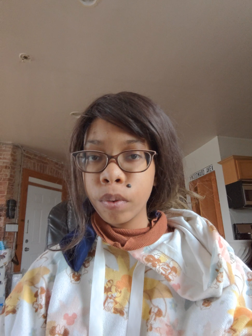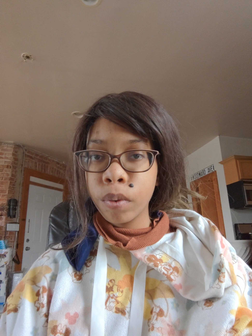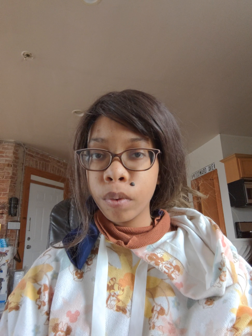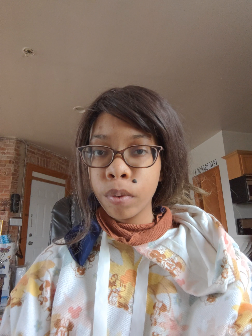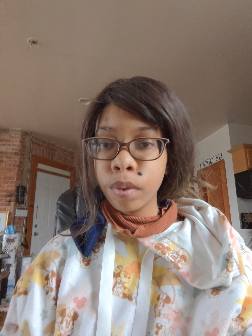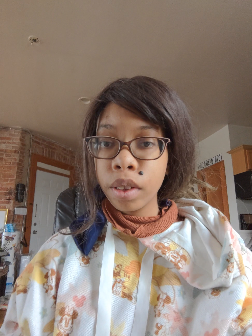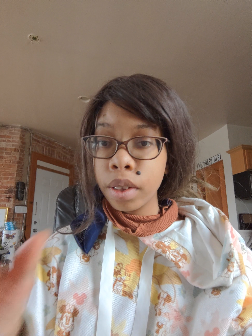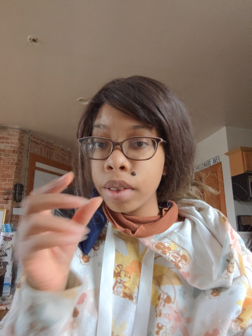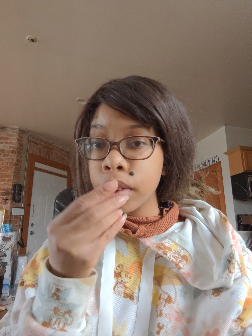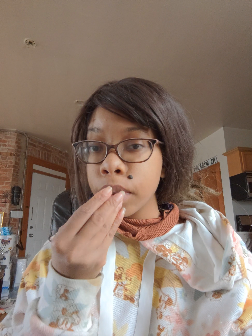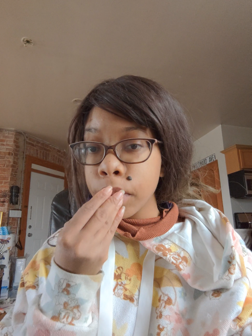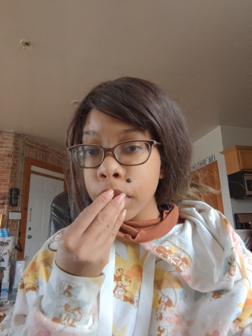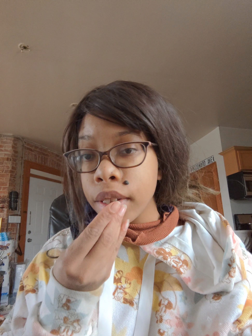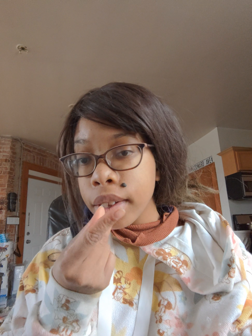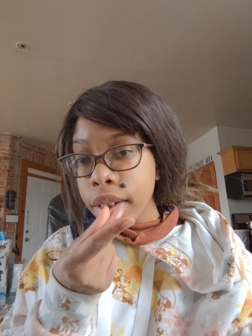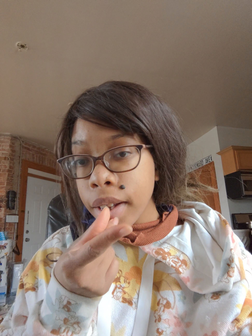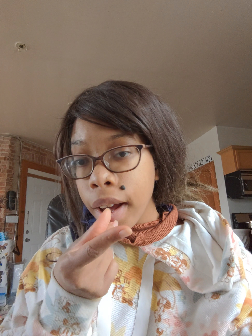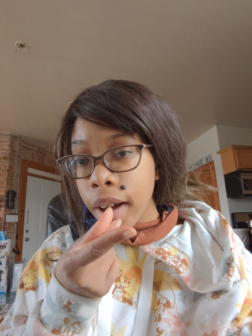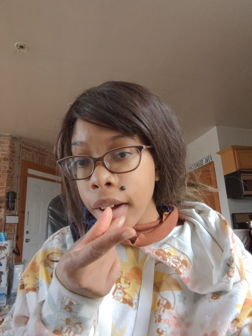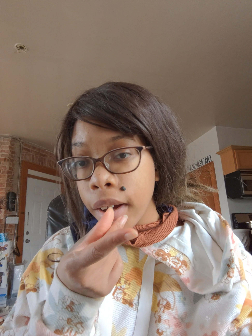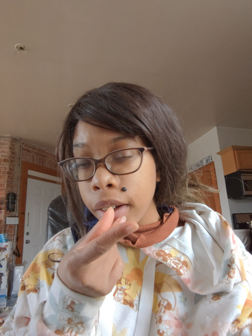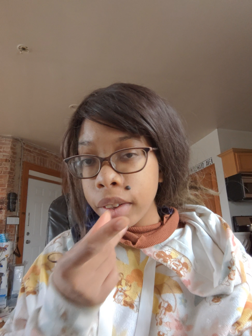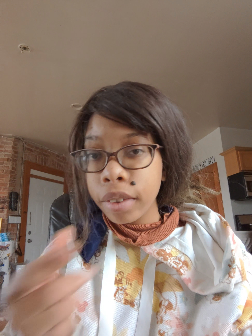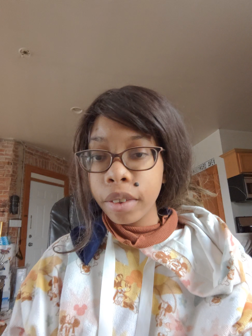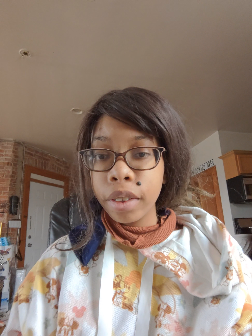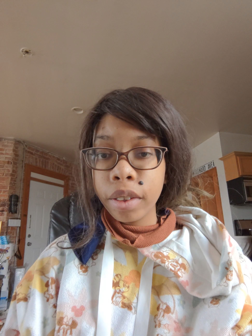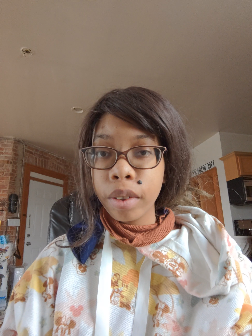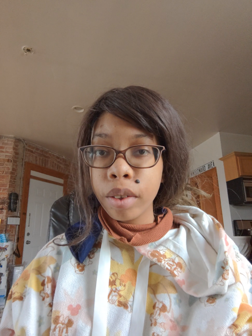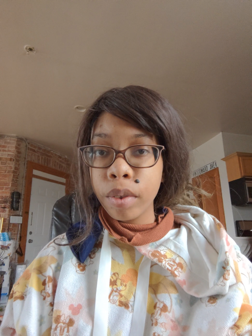snack